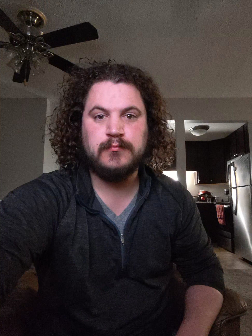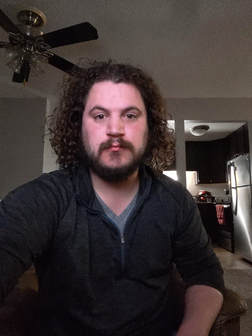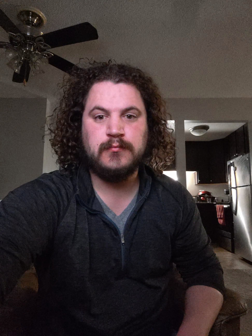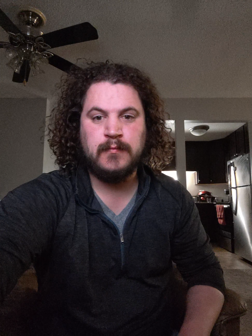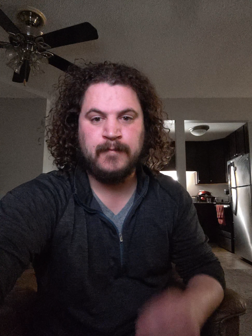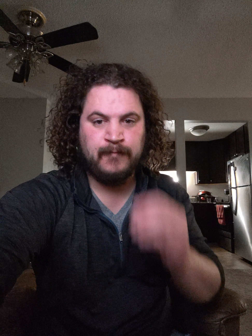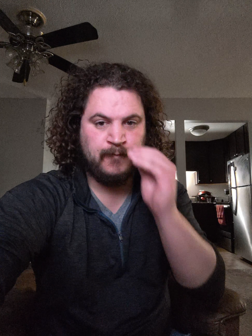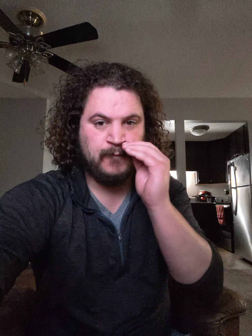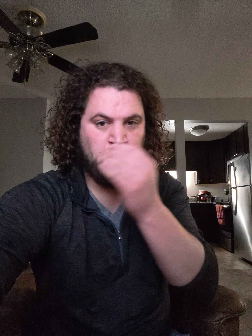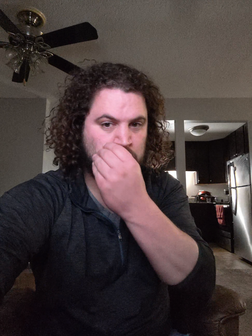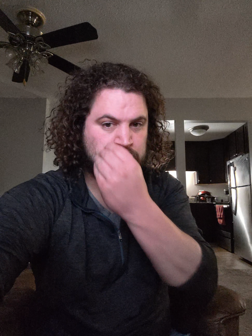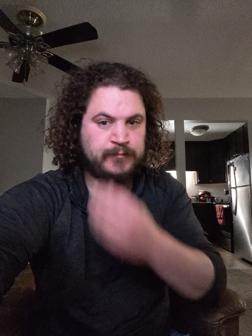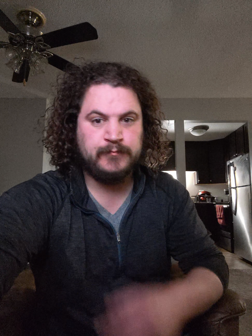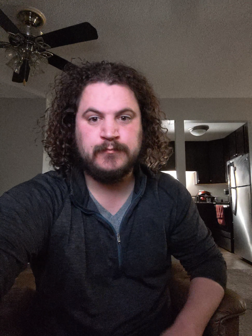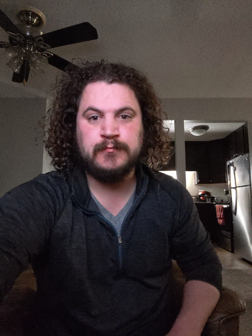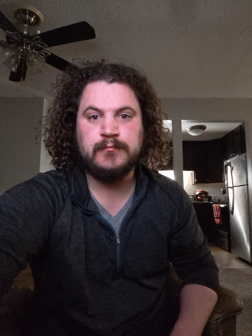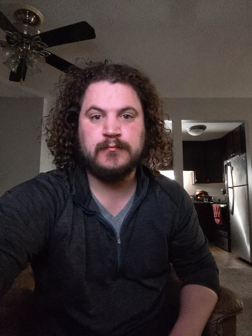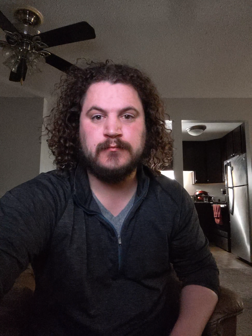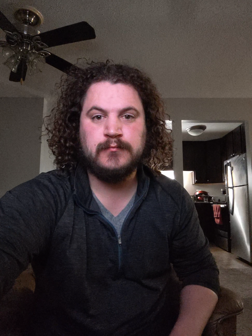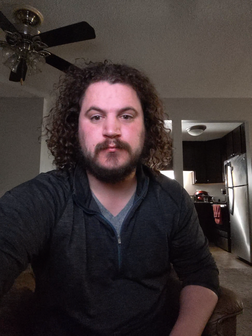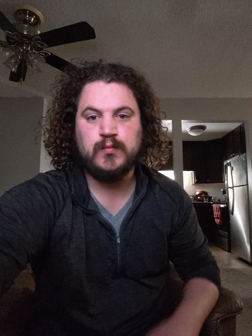flower